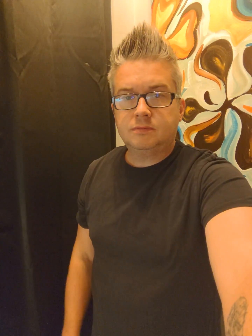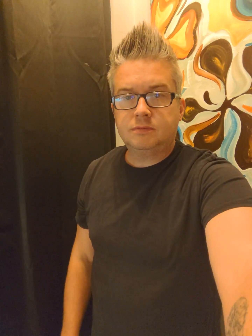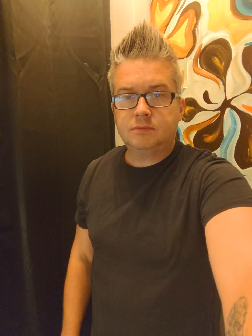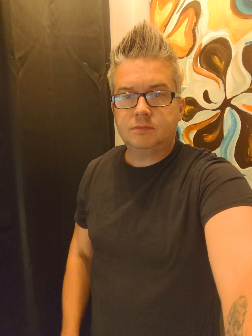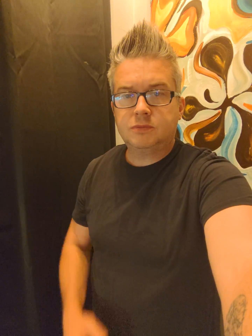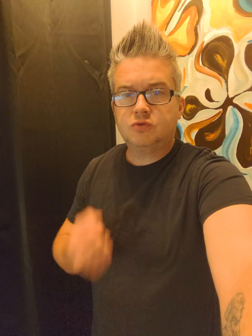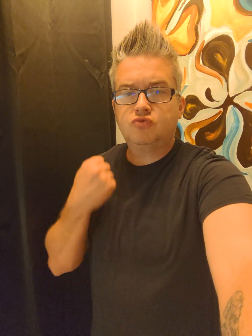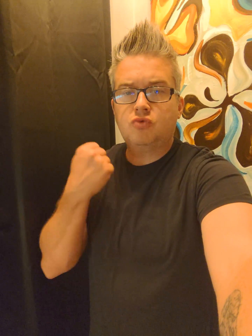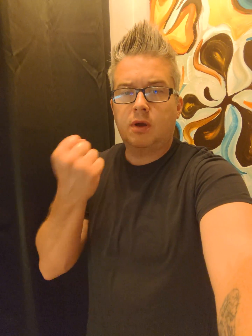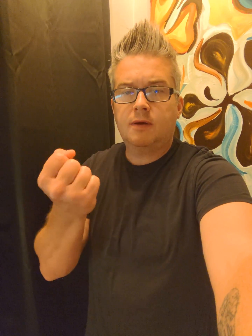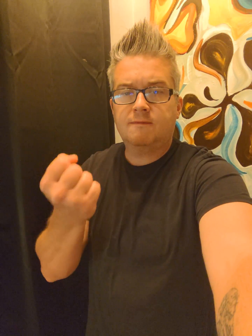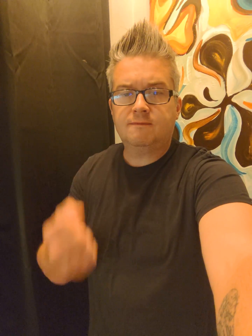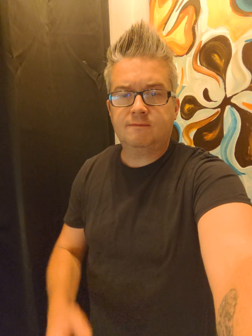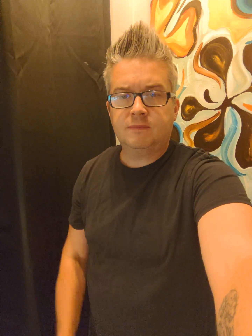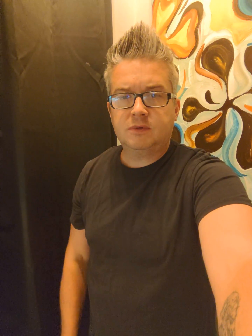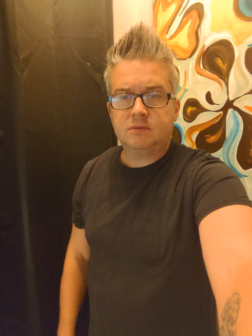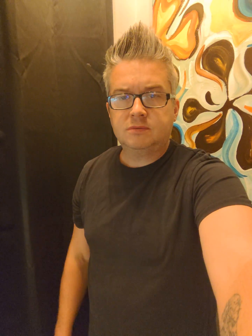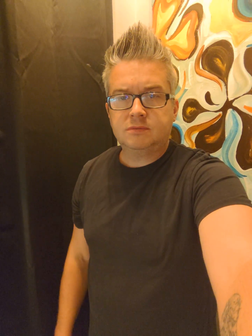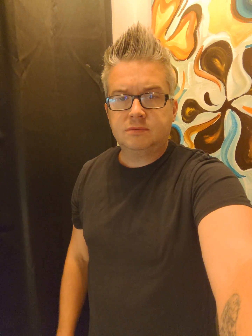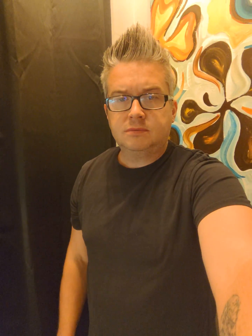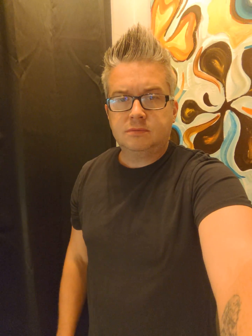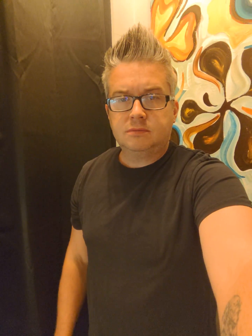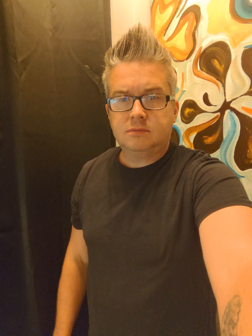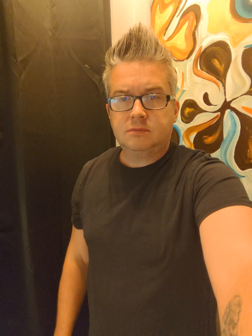drive